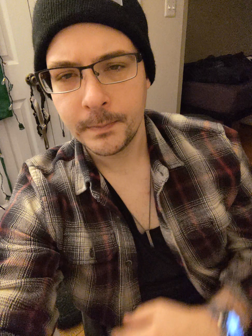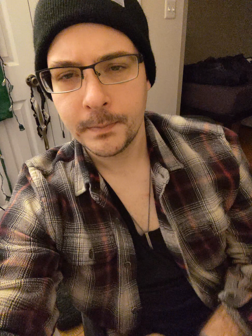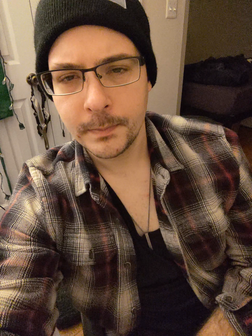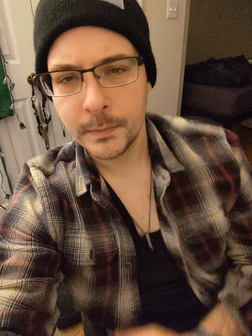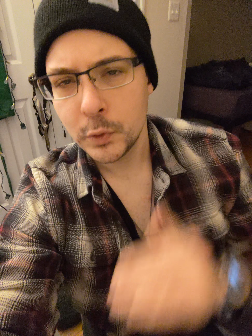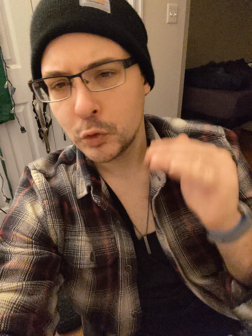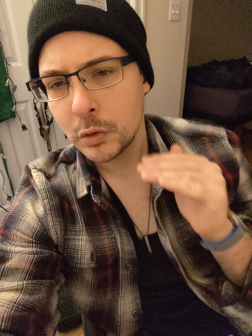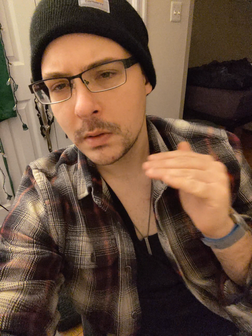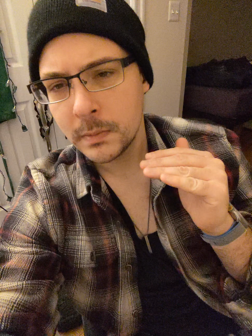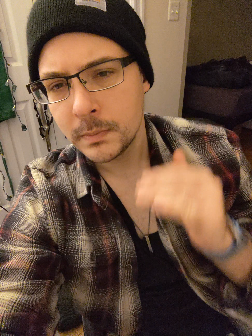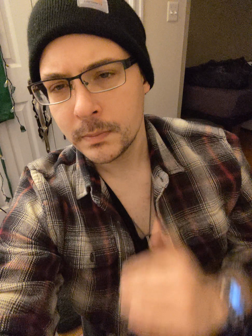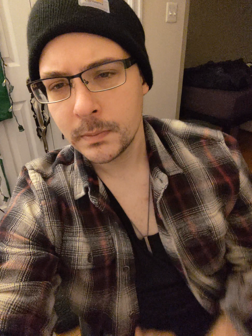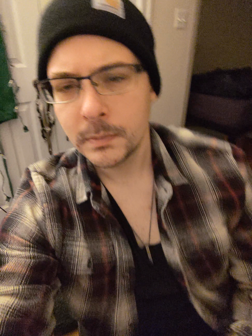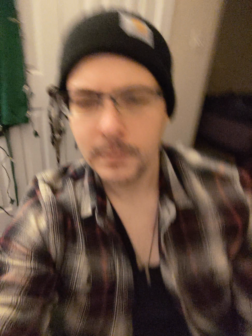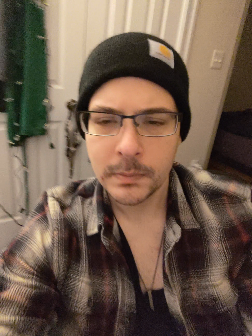child